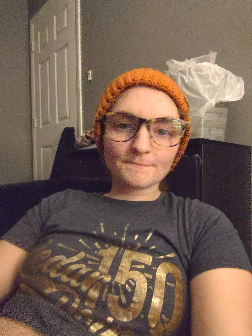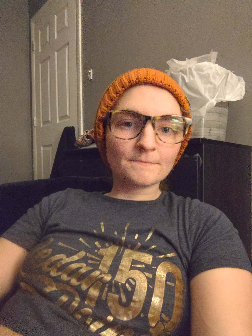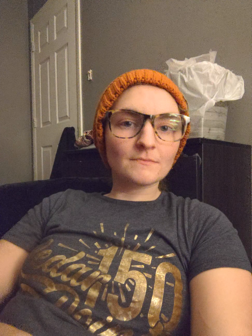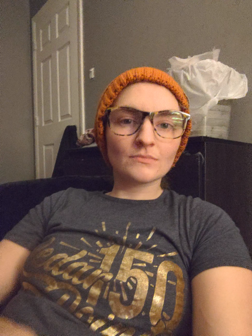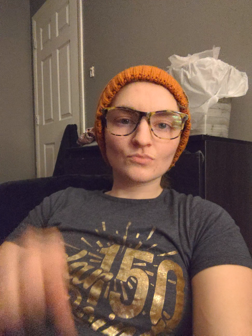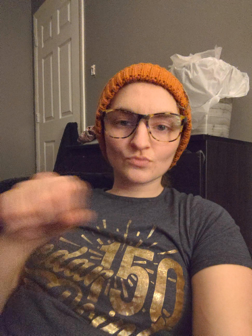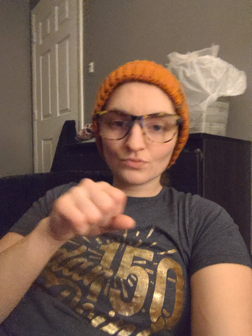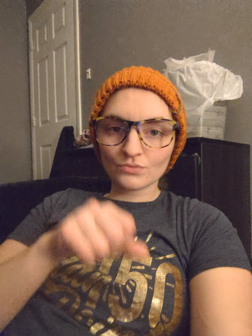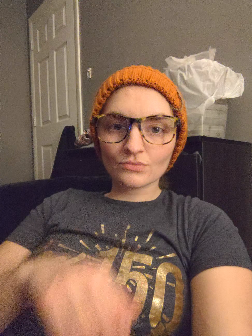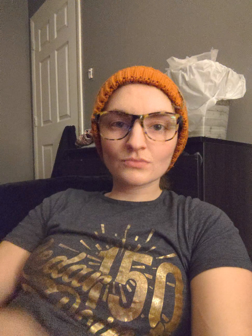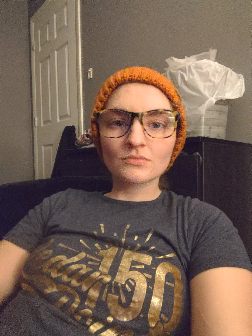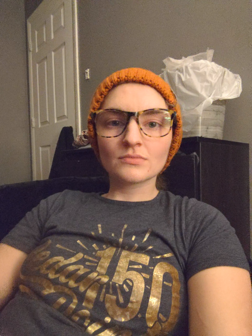shoe